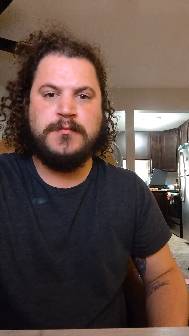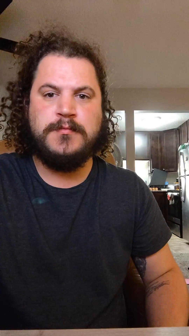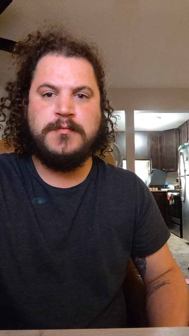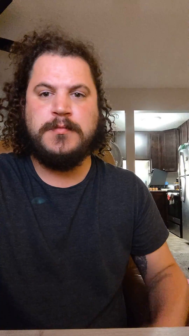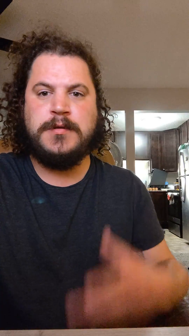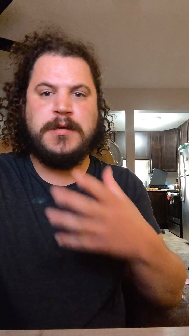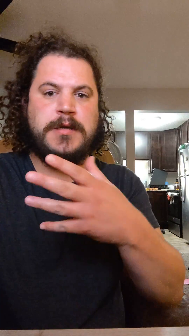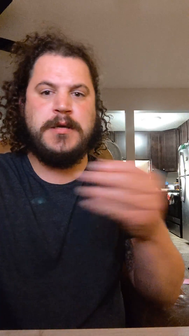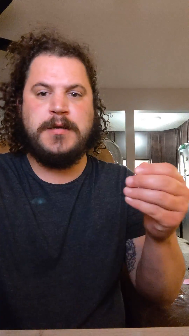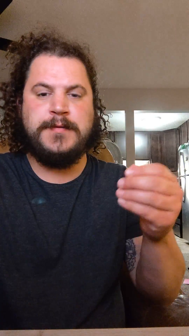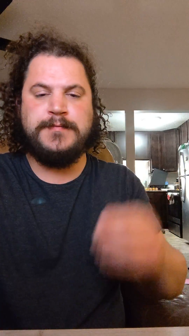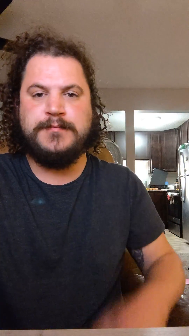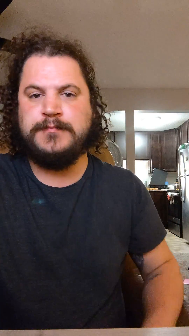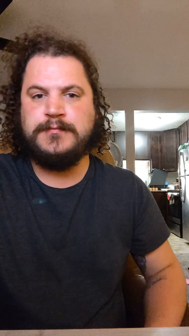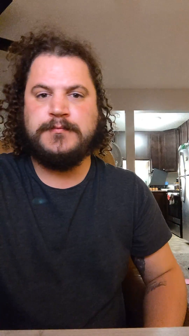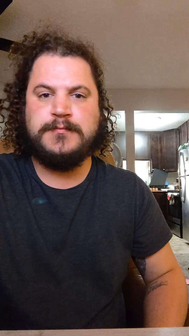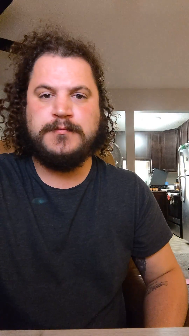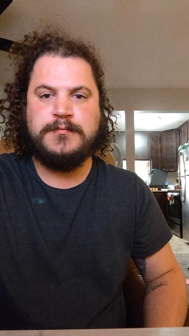and